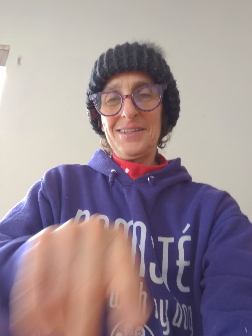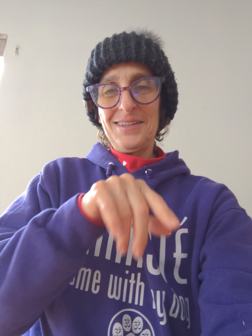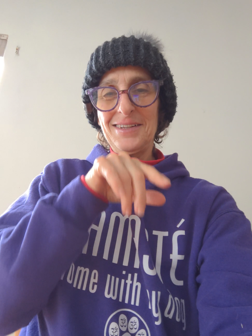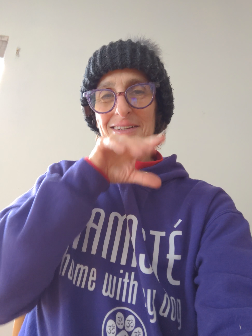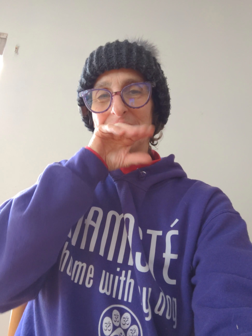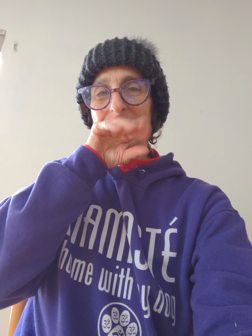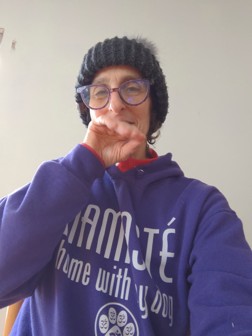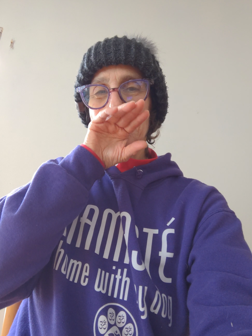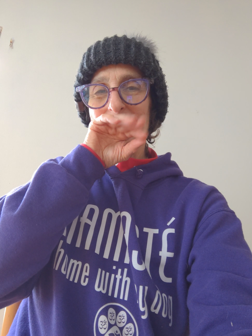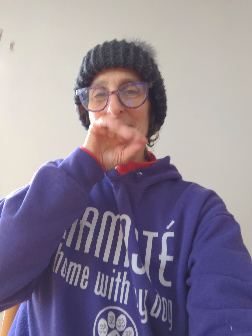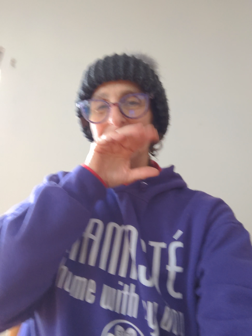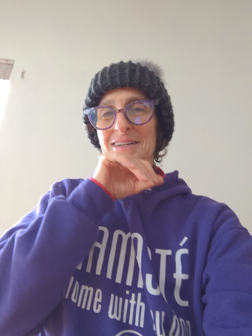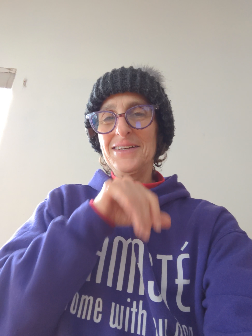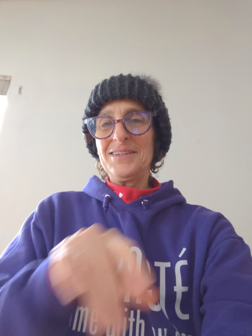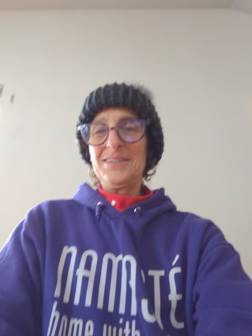goose